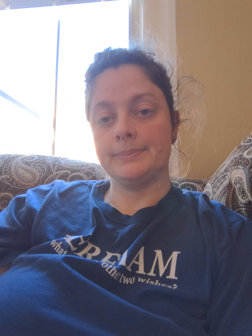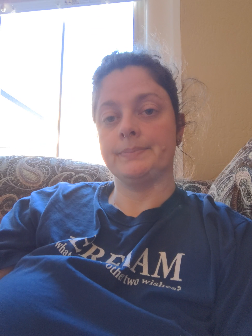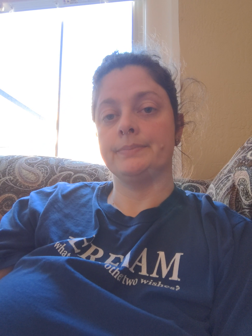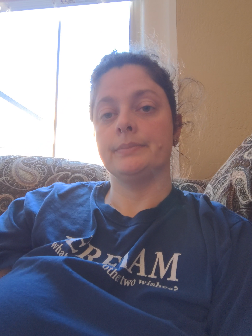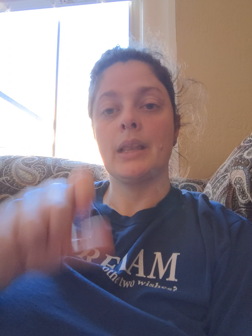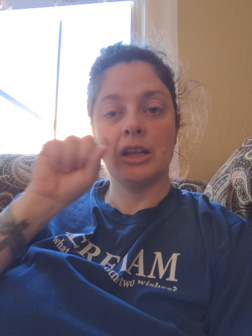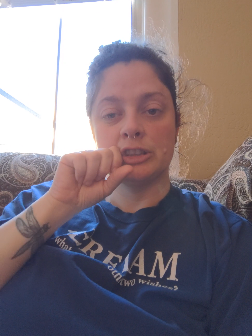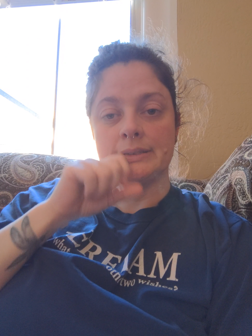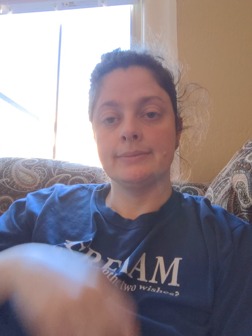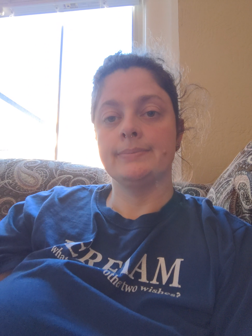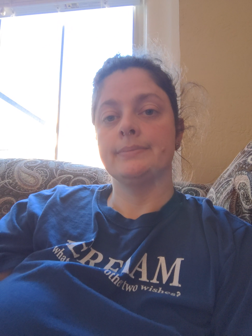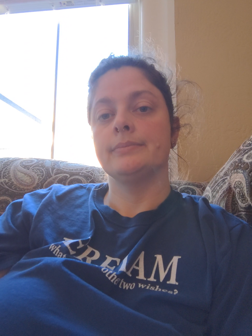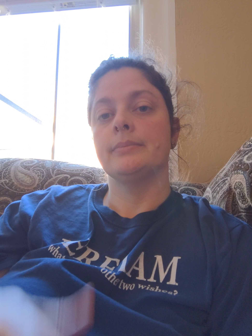carrot